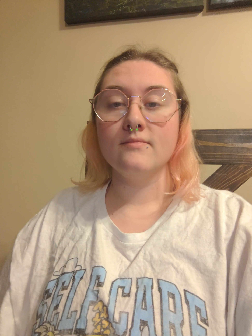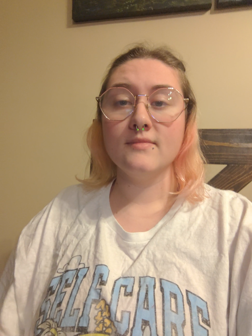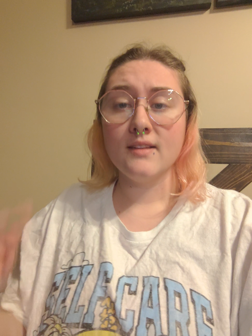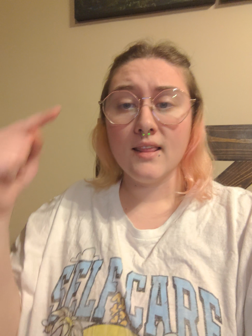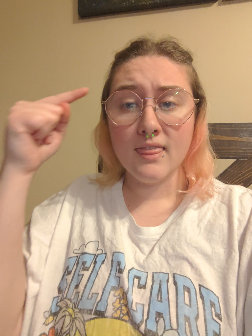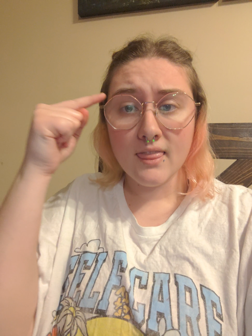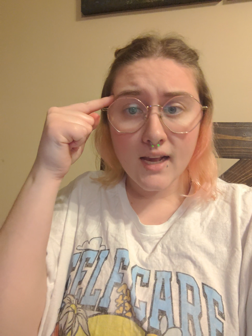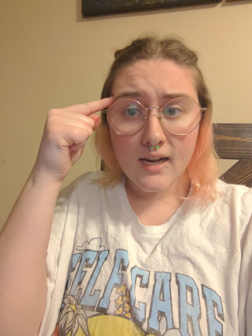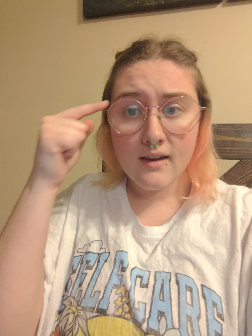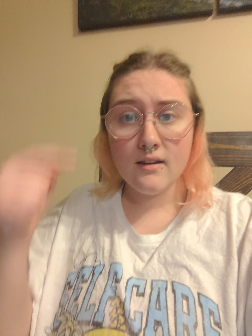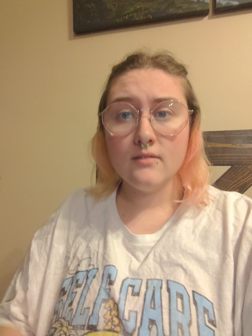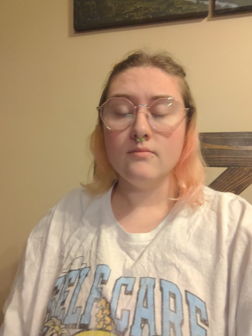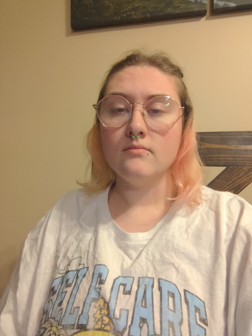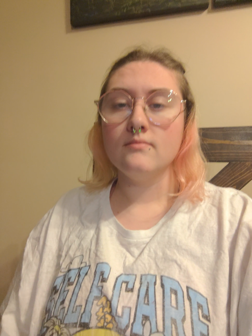think